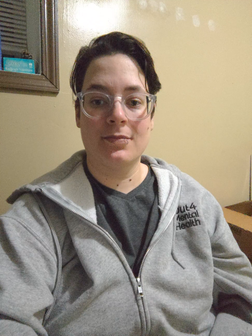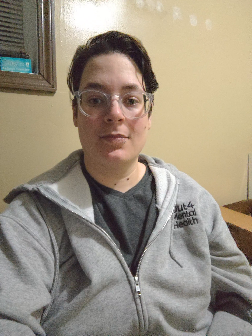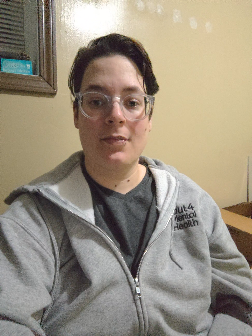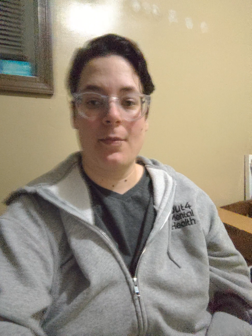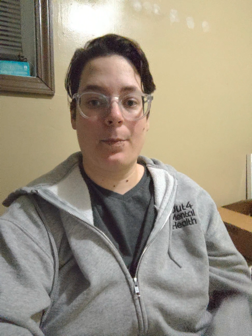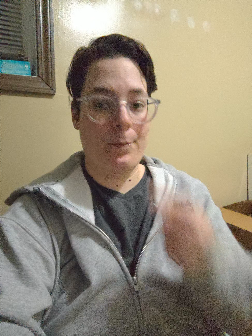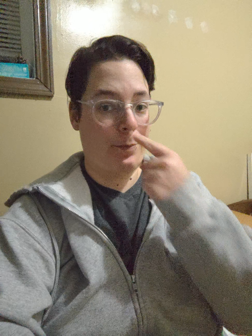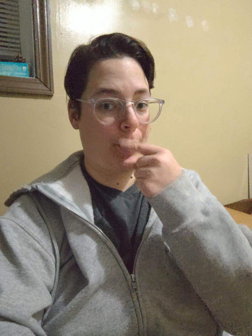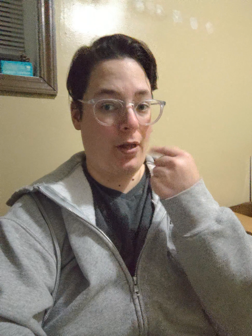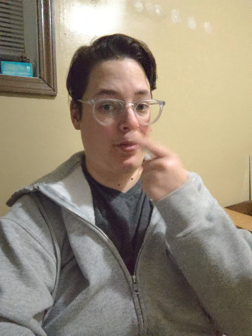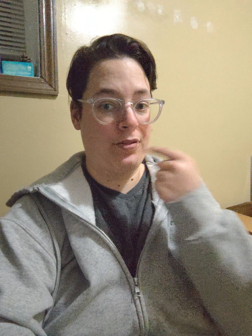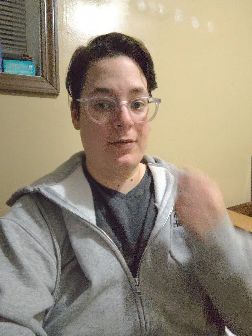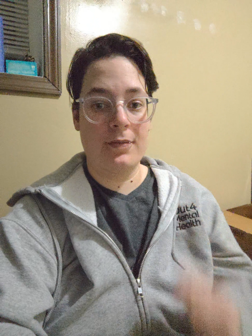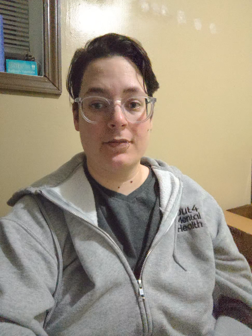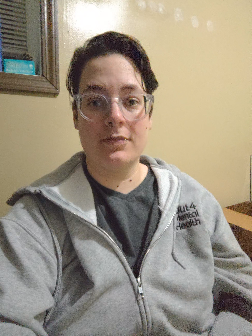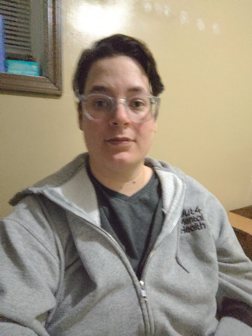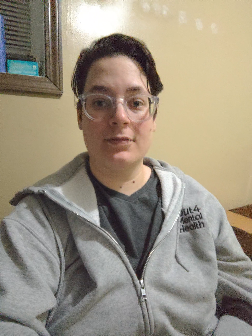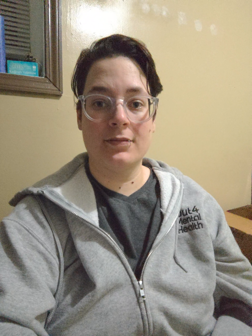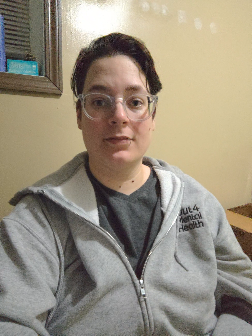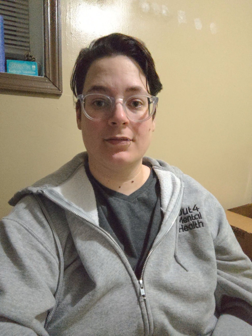mouth